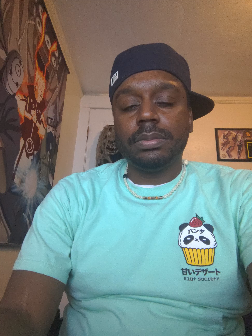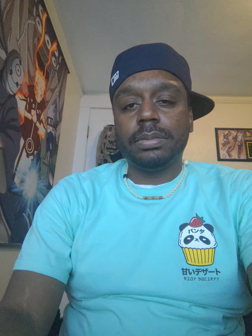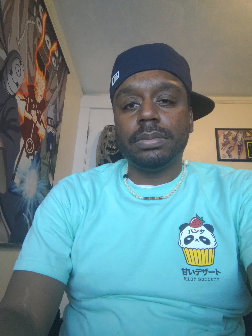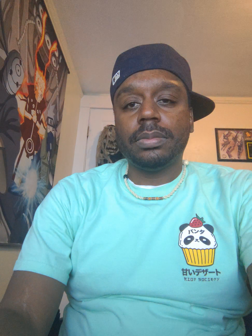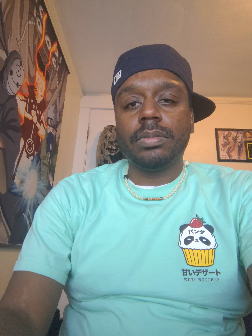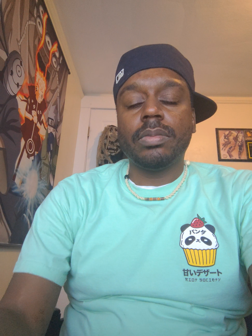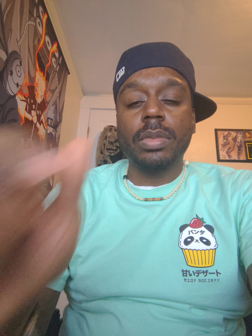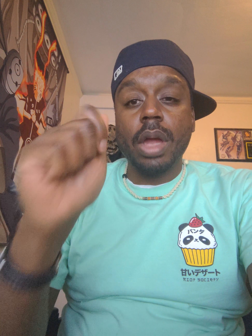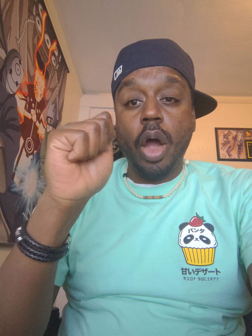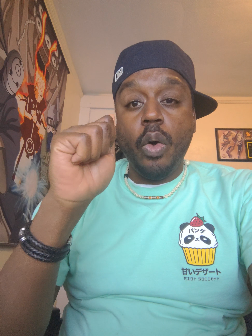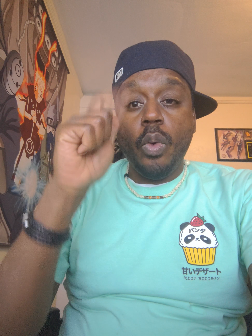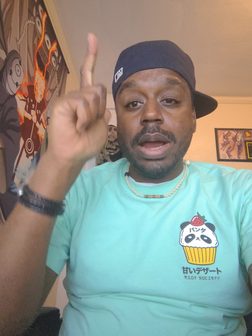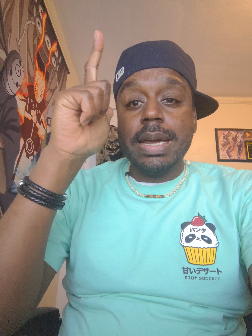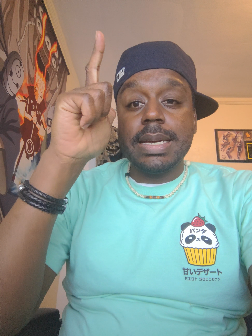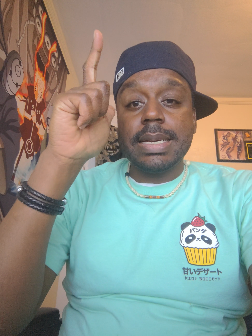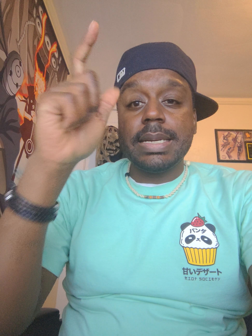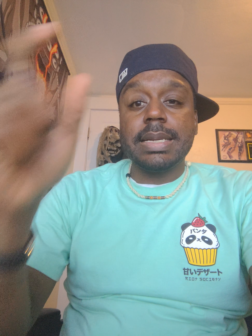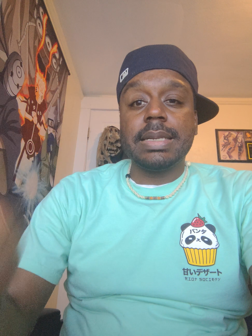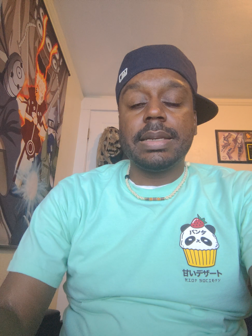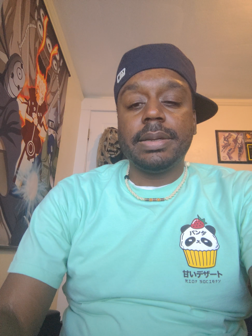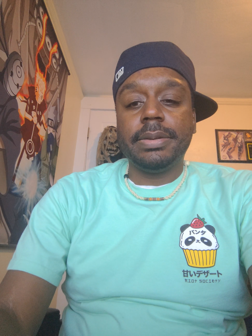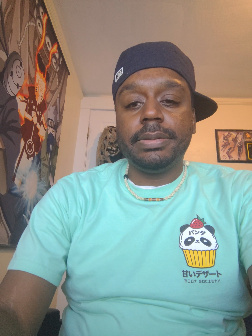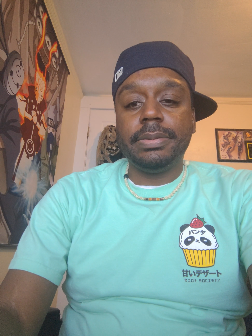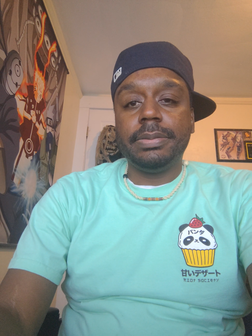awake